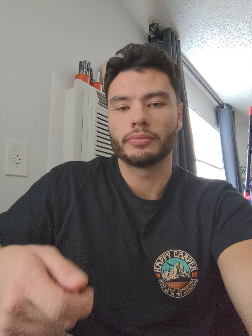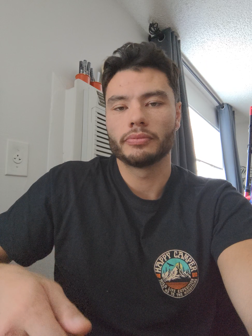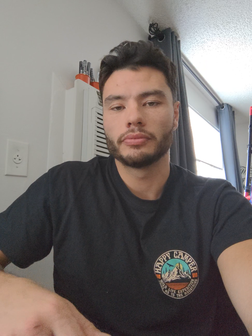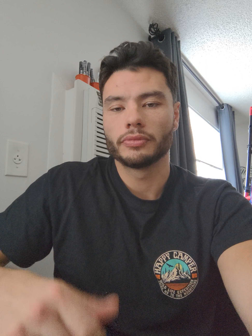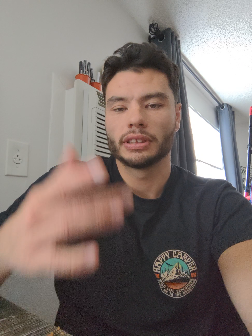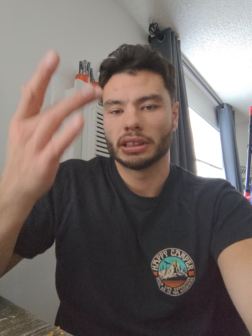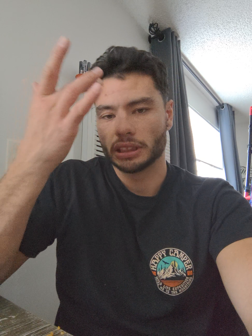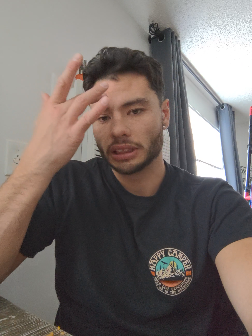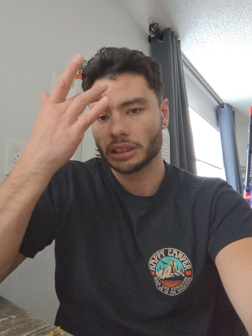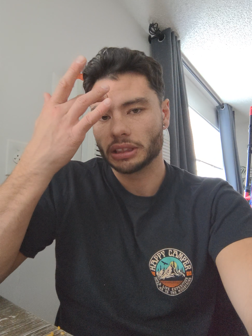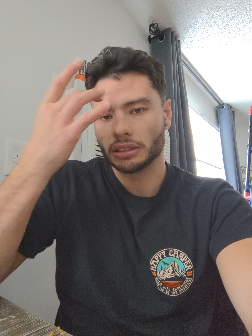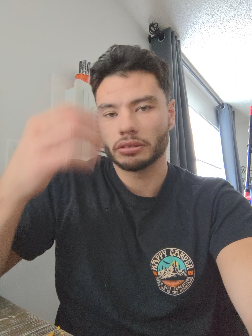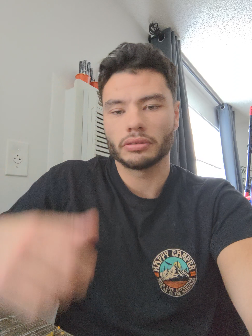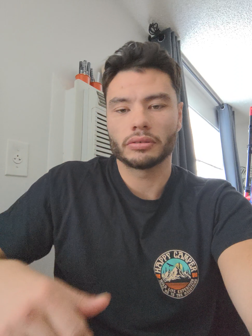sick